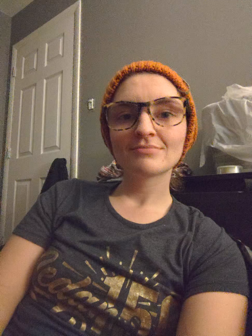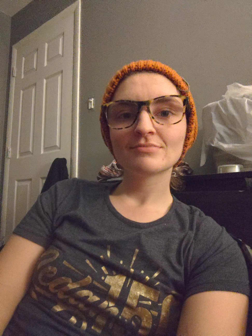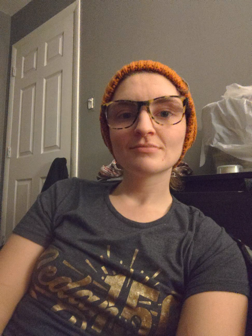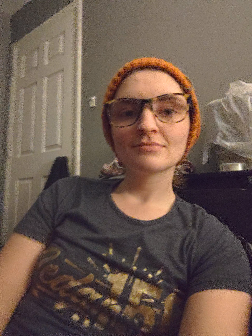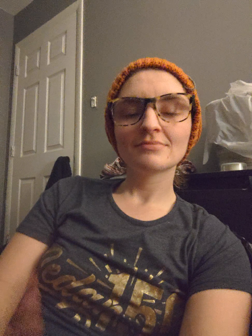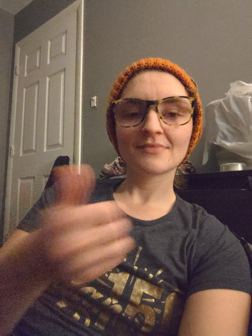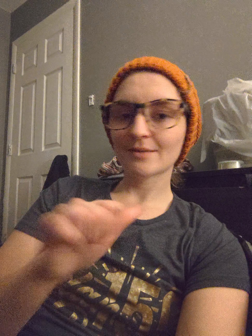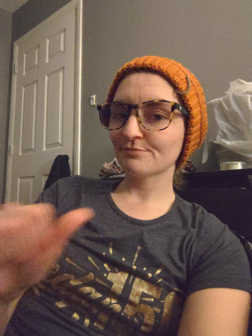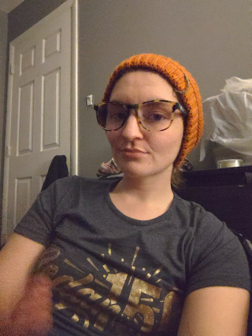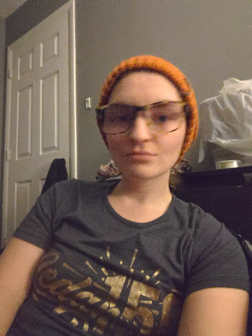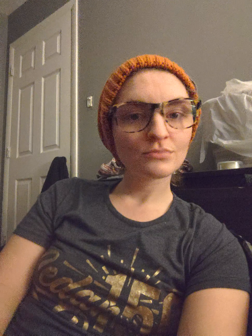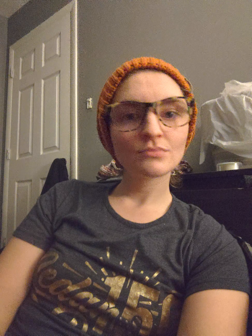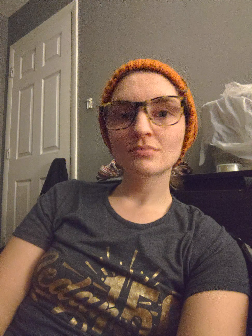any